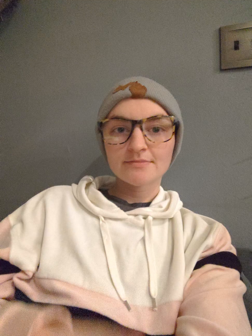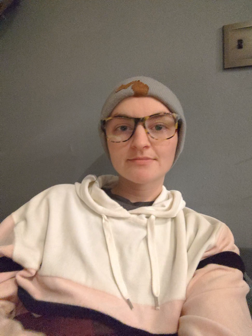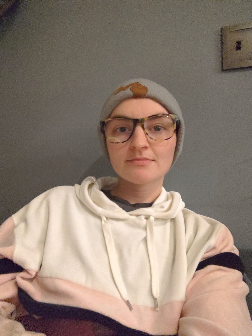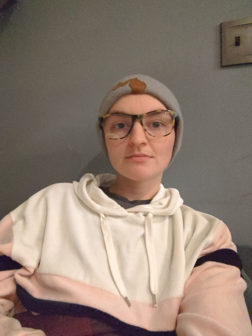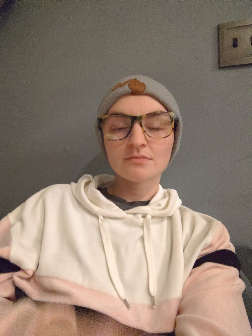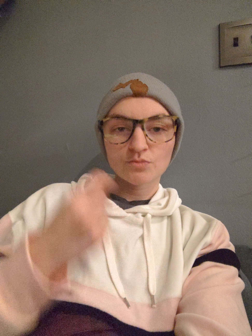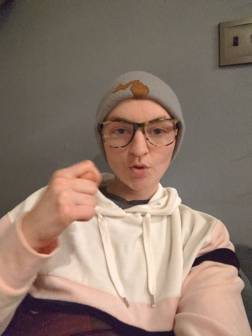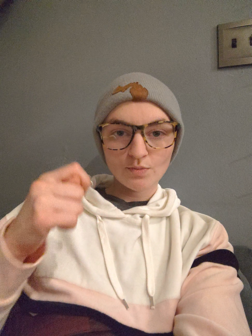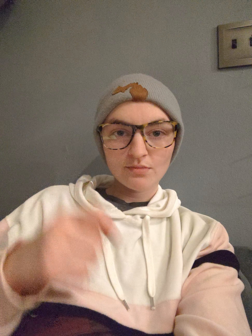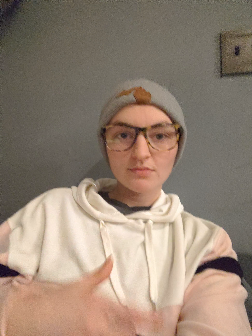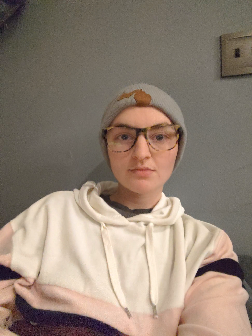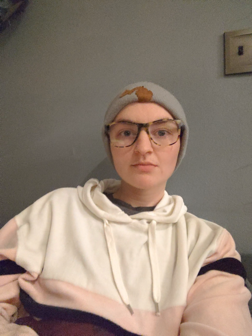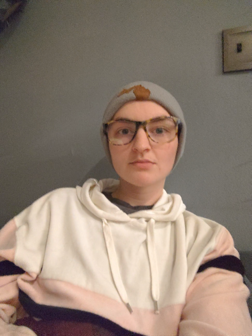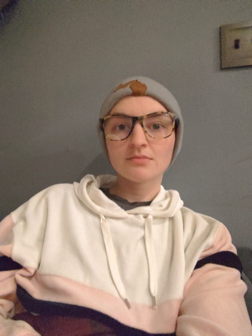toy